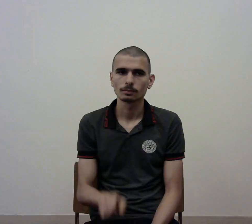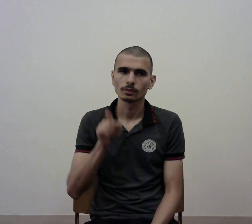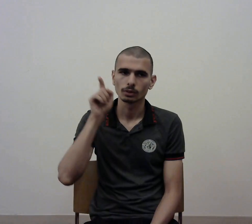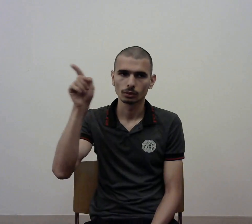O